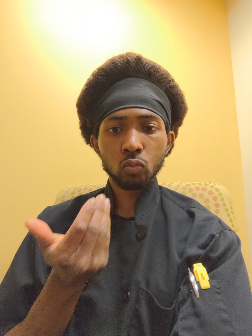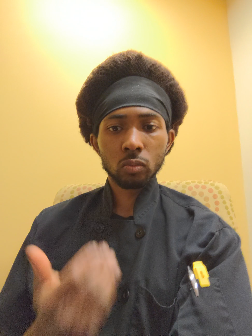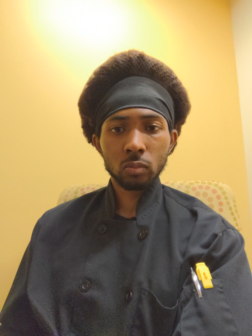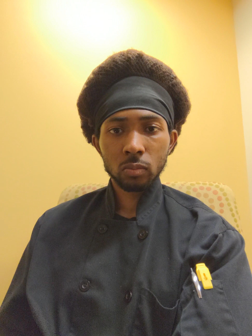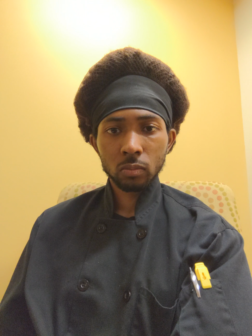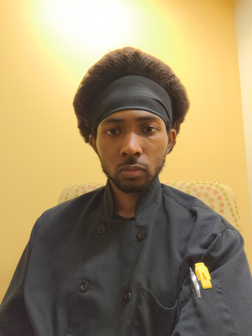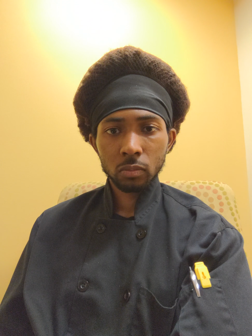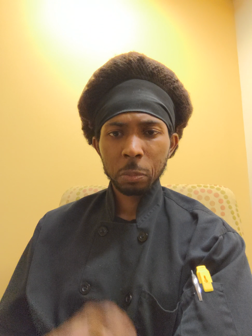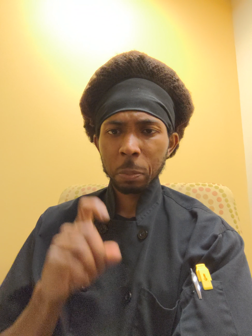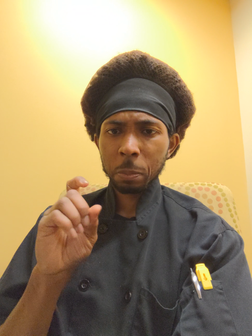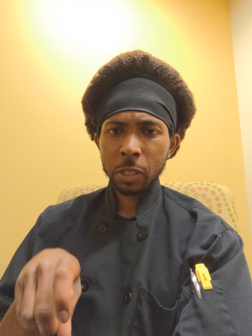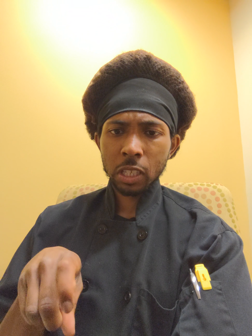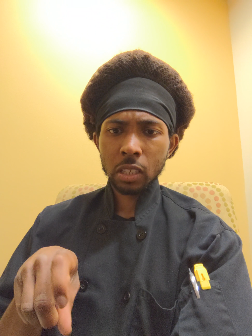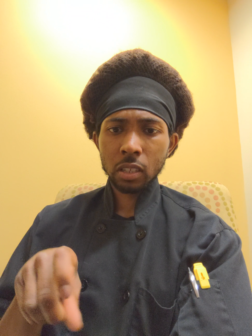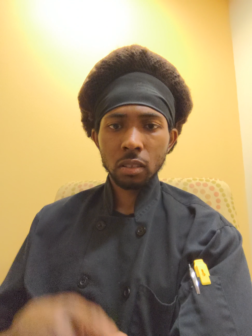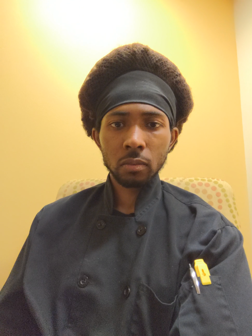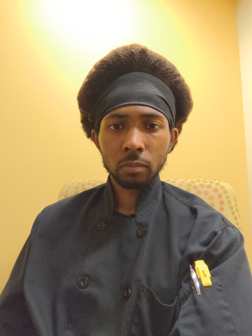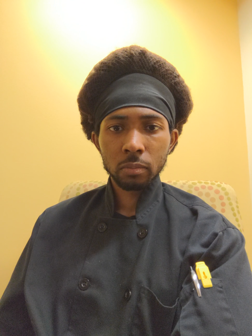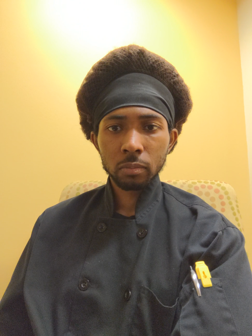should